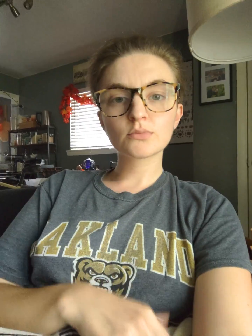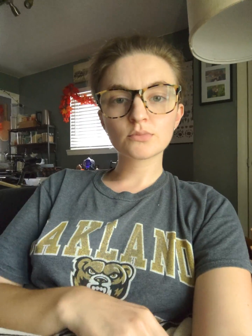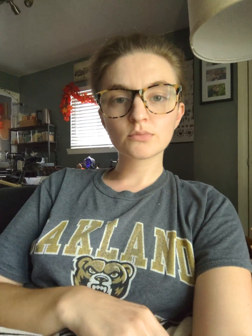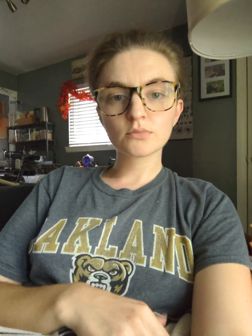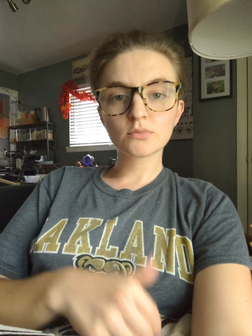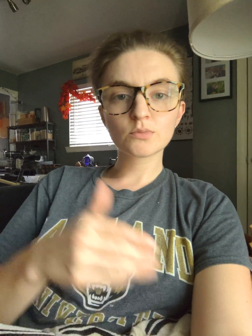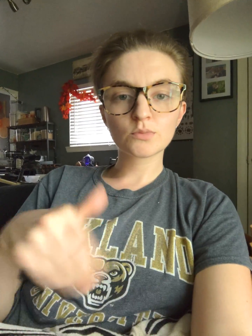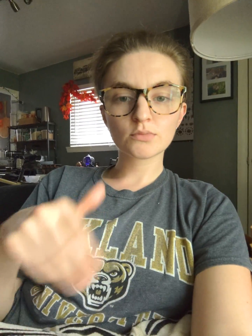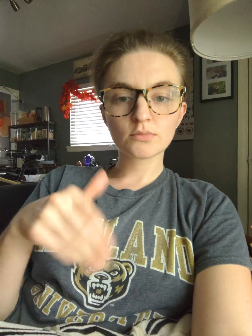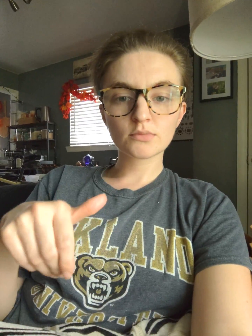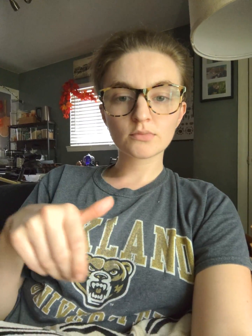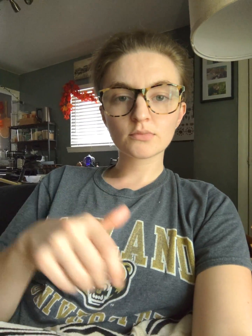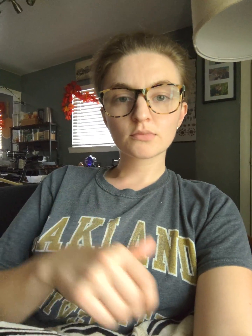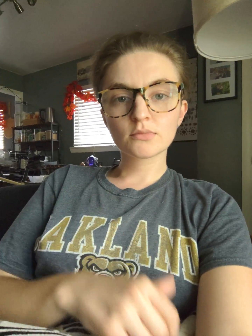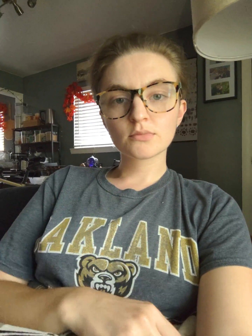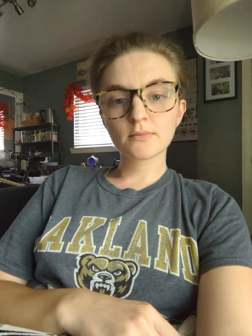shorts